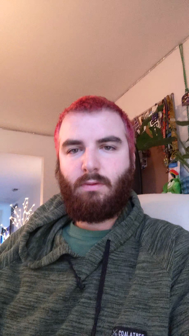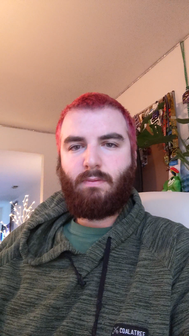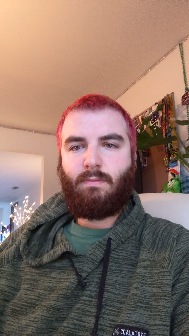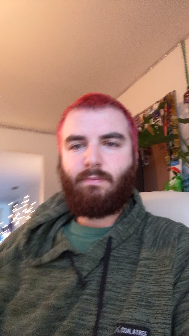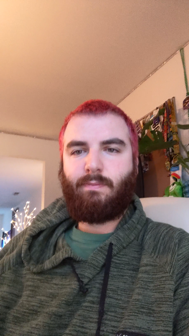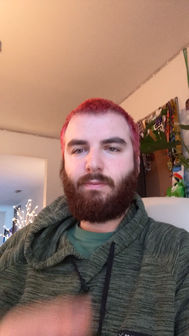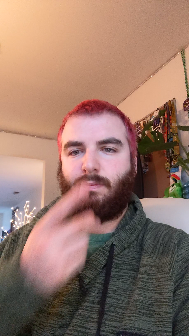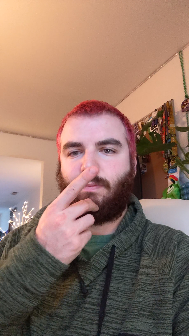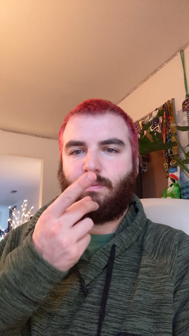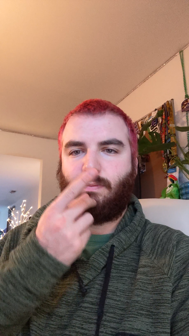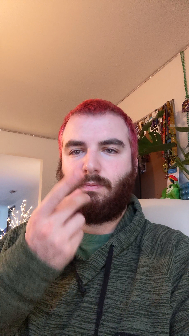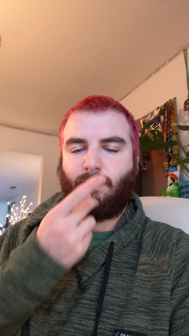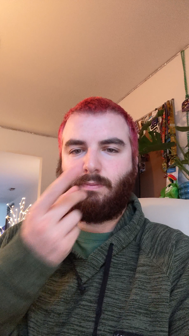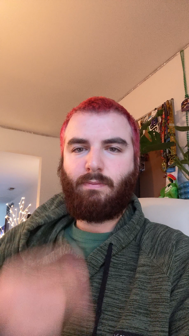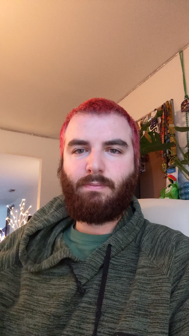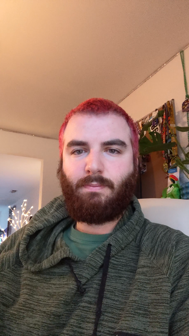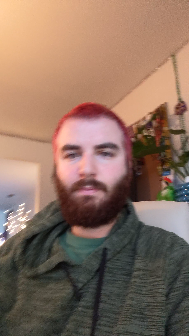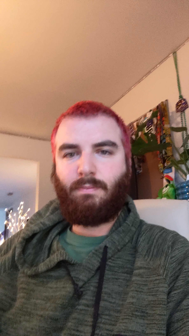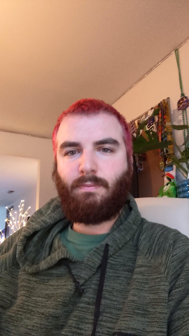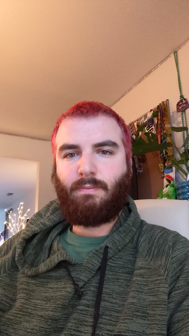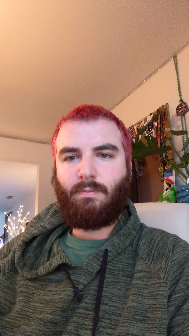dinner